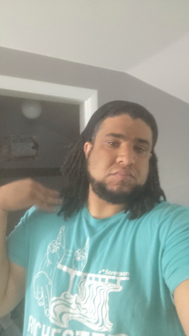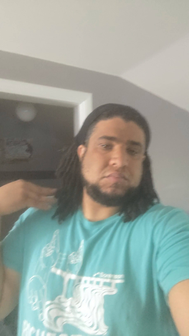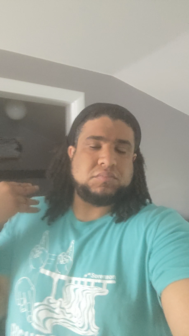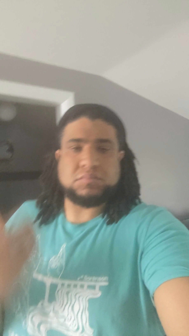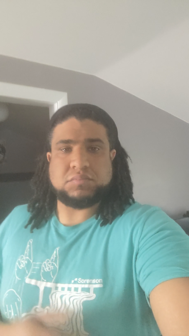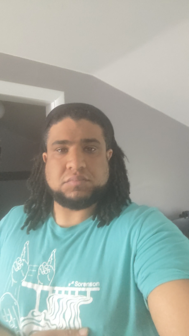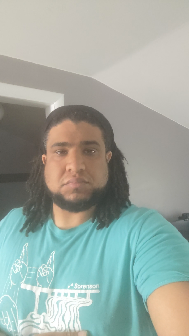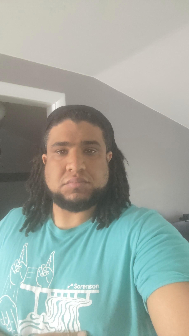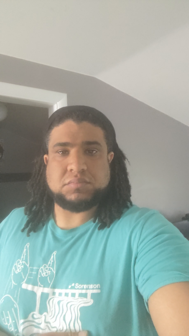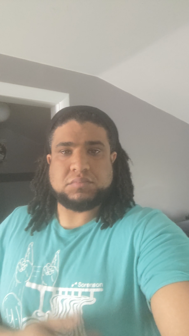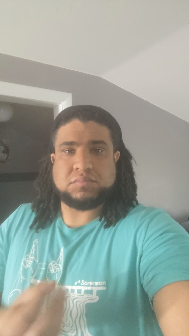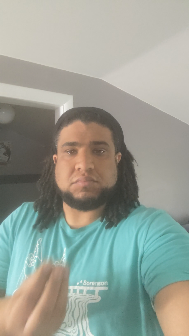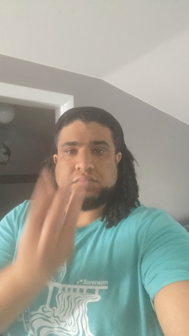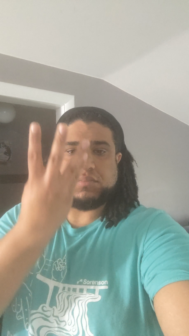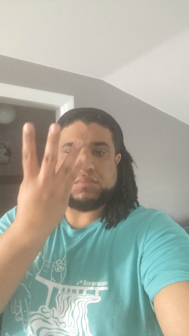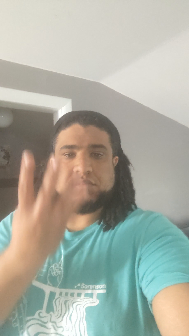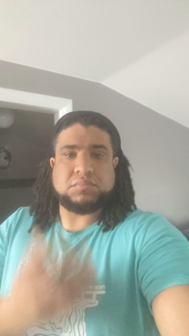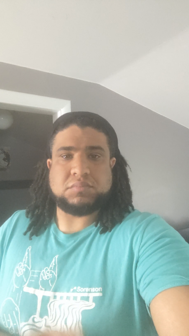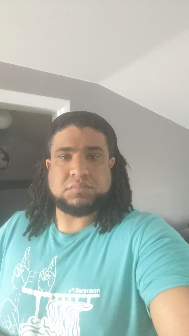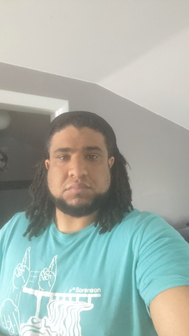plants